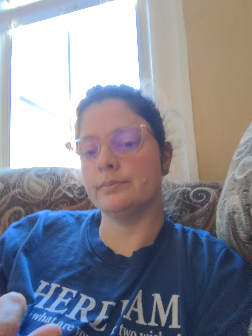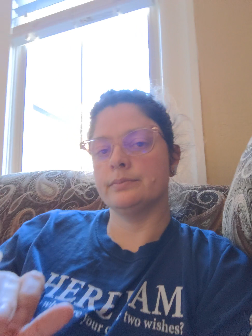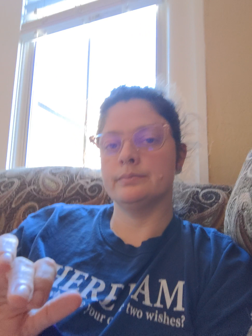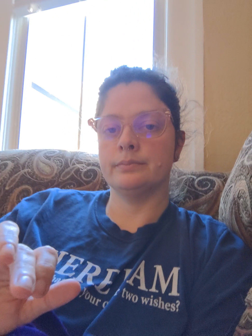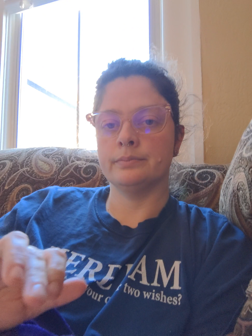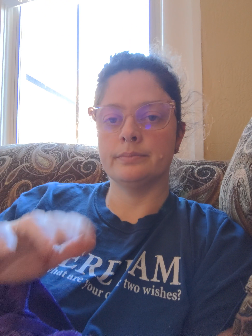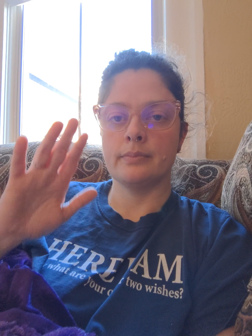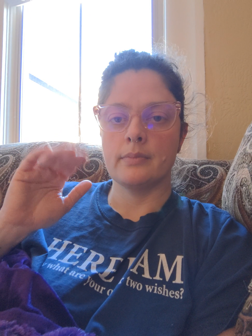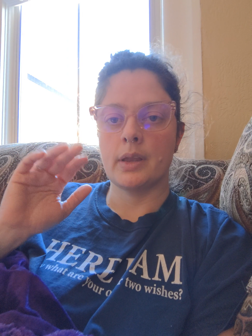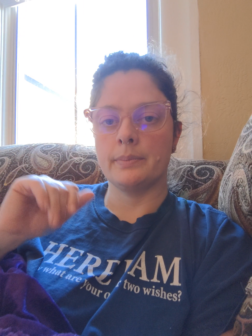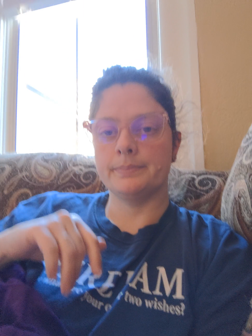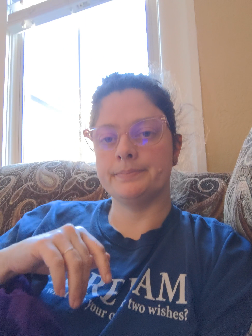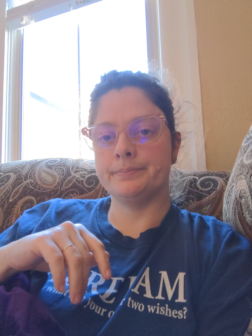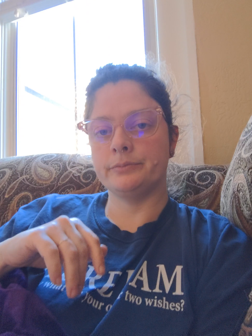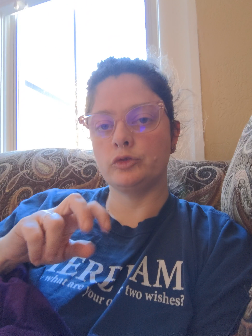bye